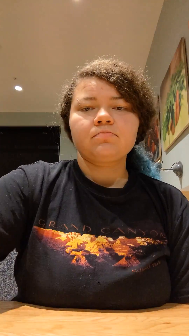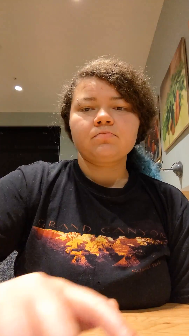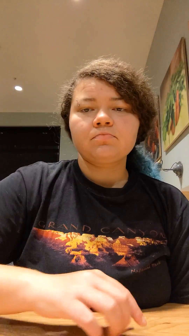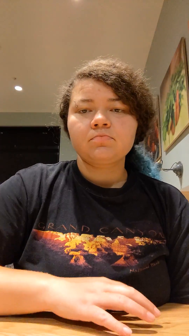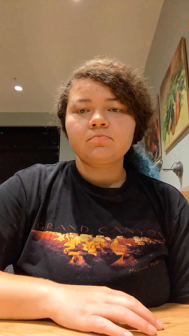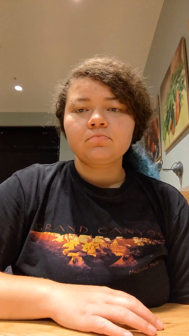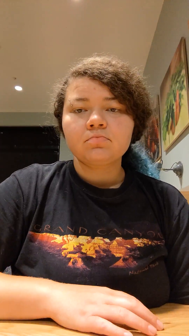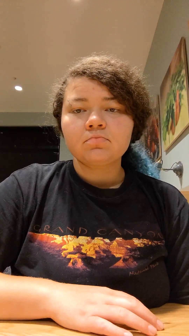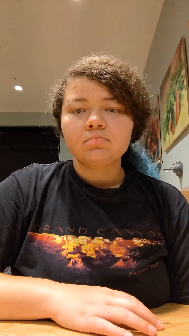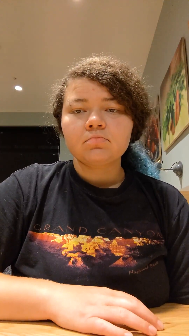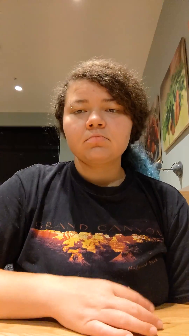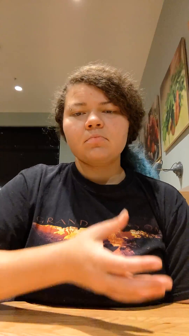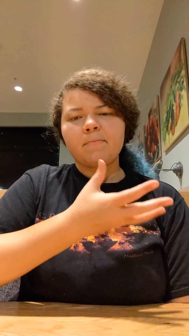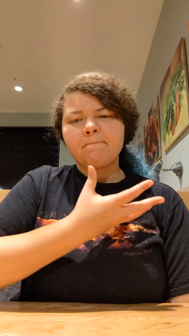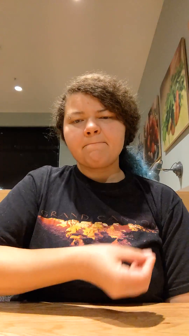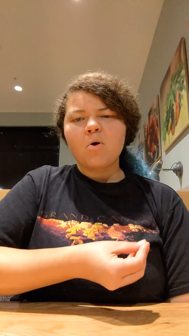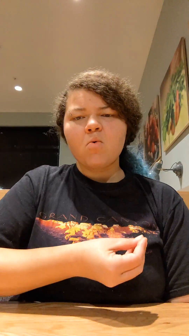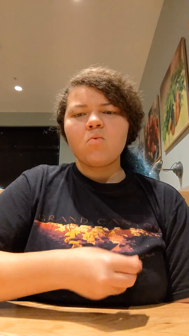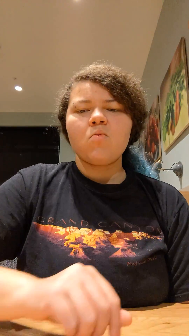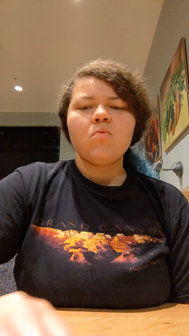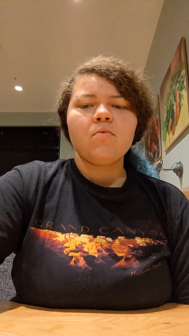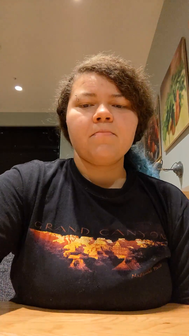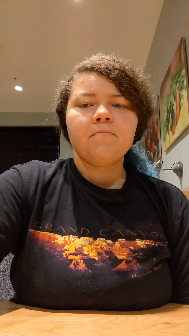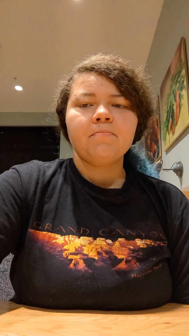poor